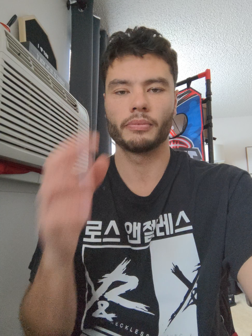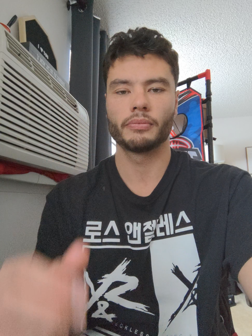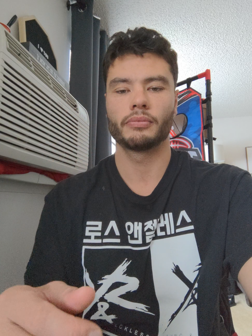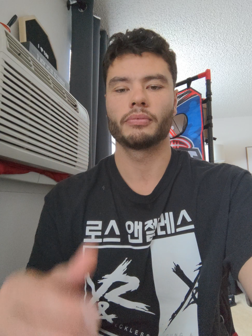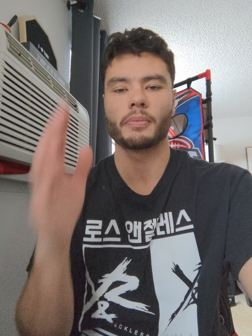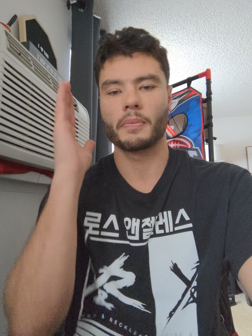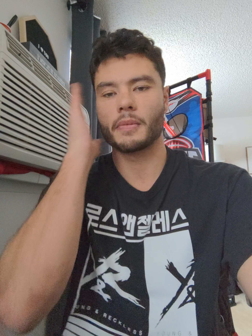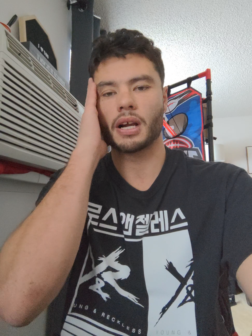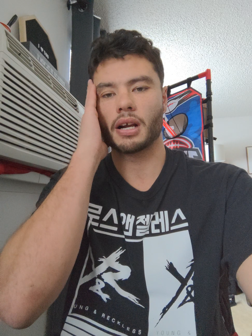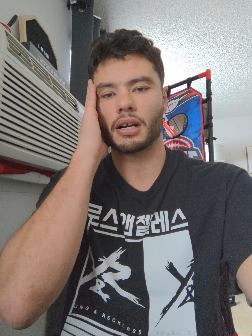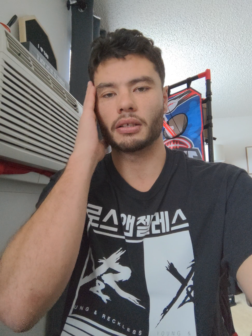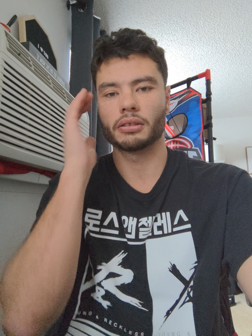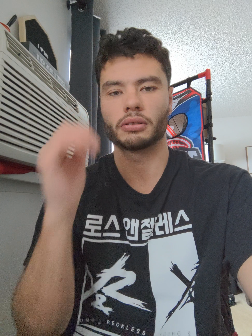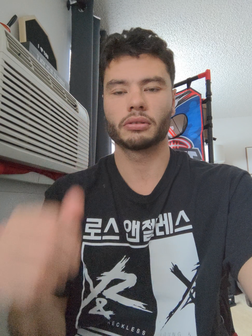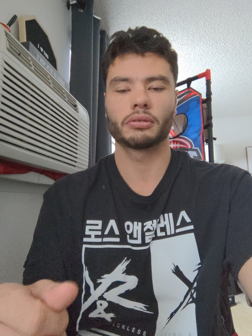bed